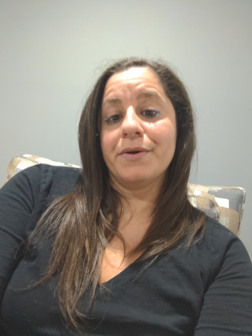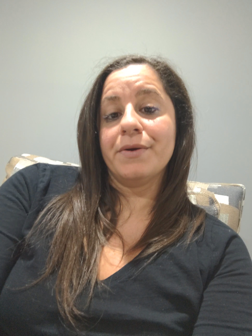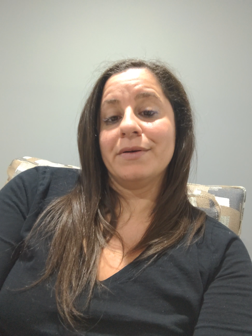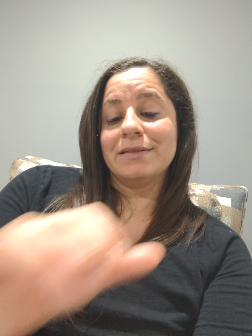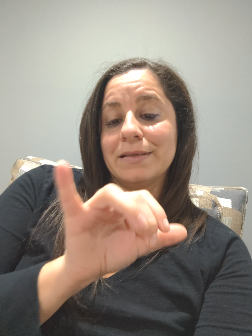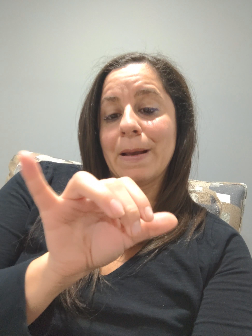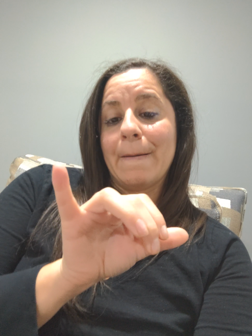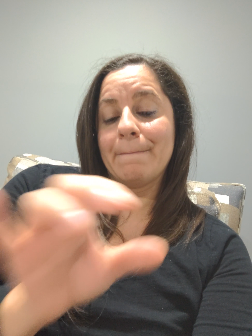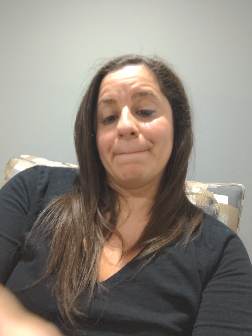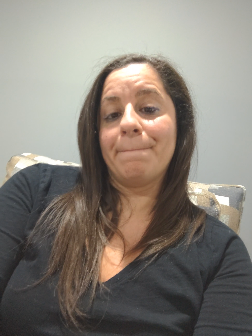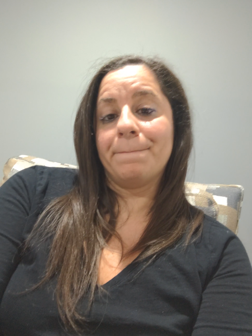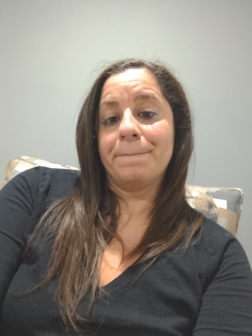same